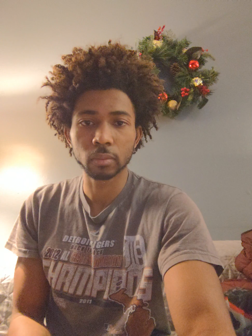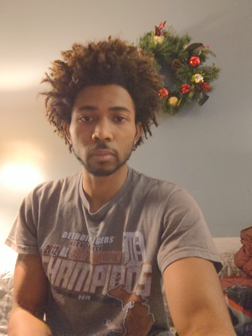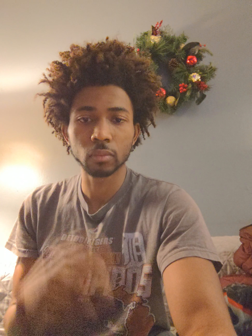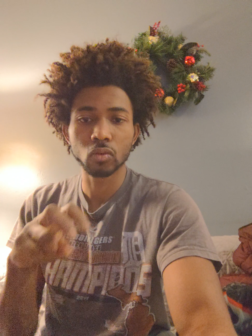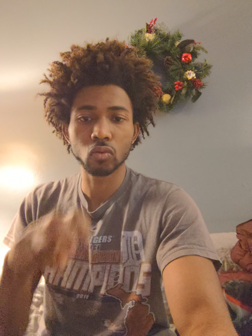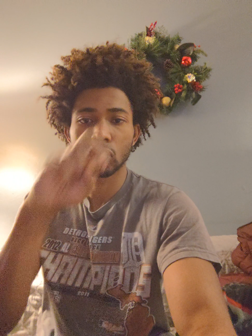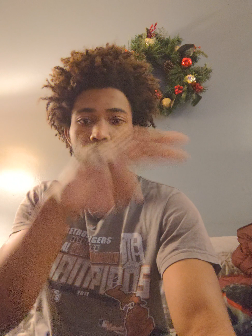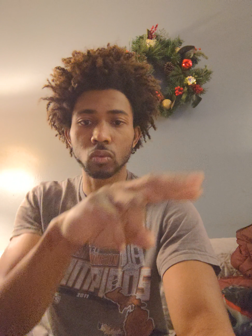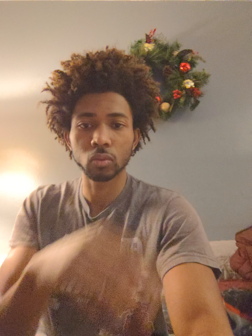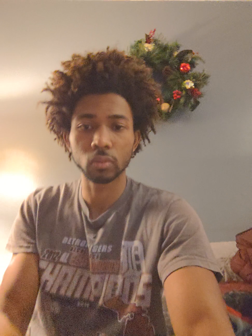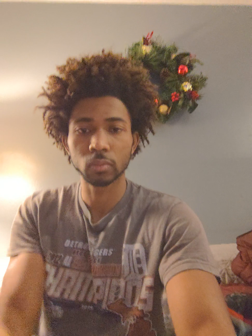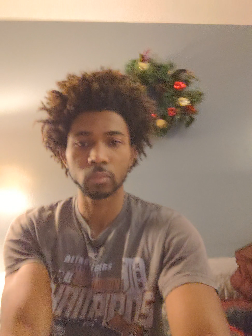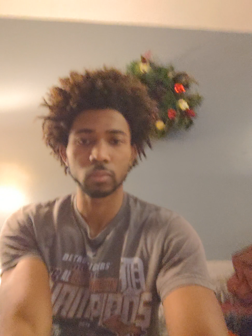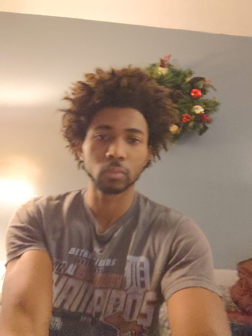jump